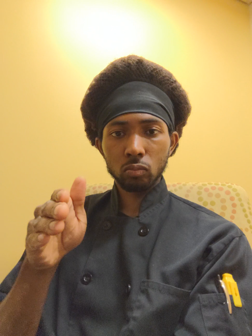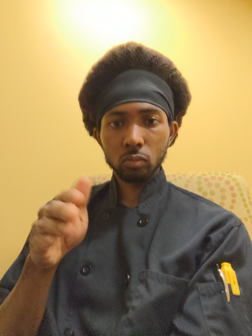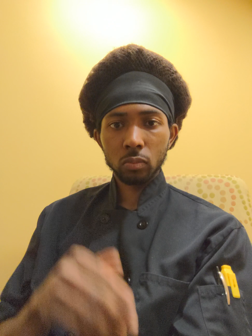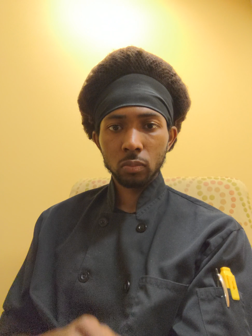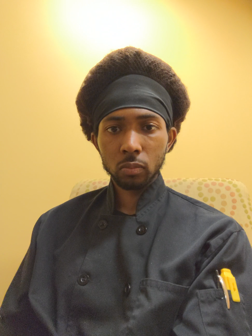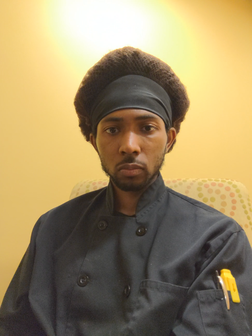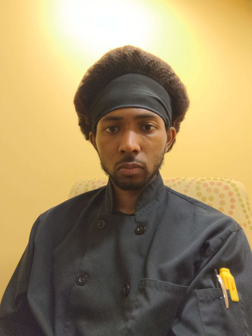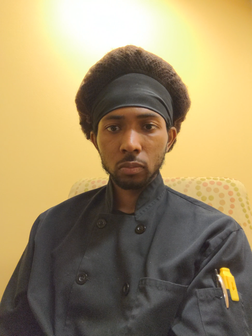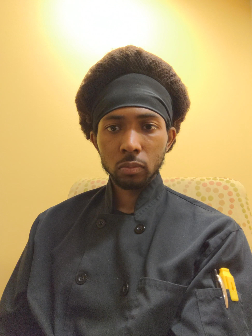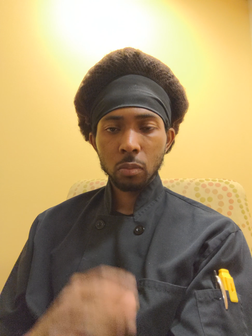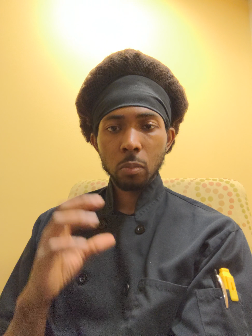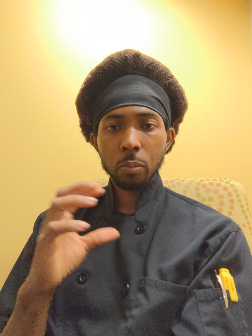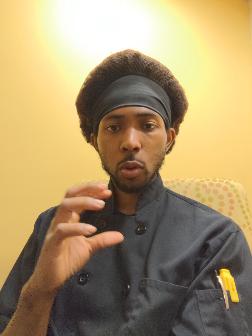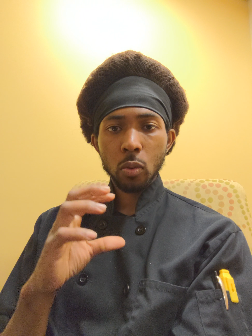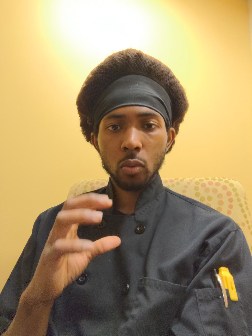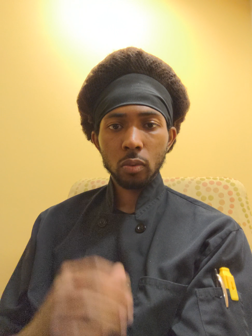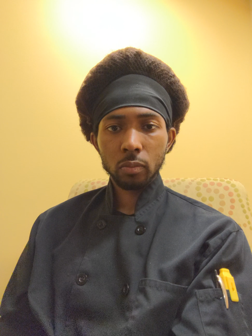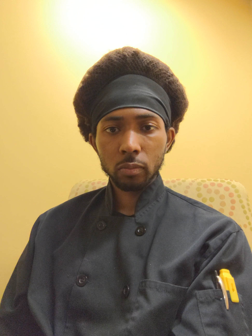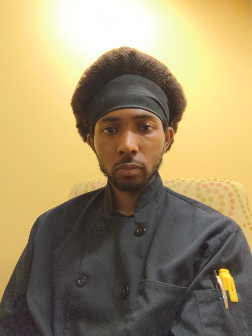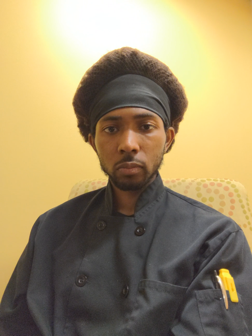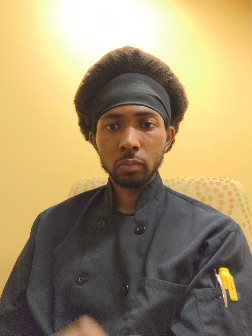ball